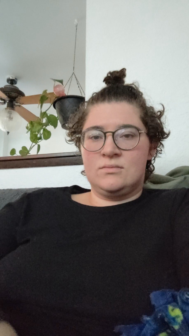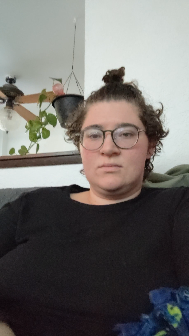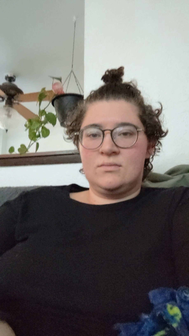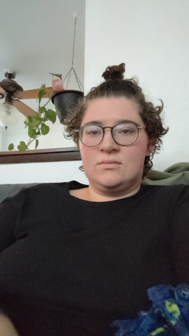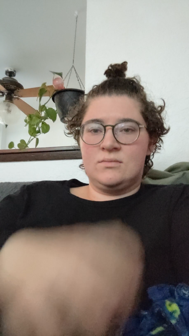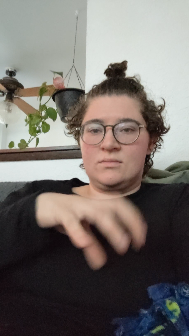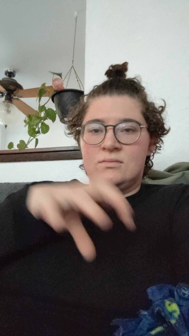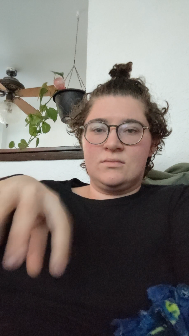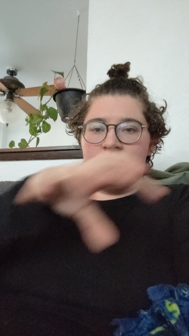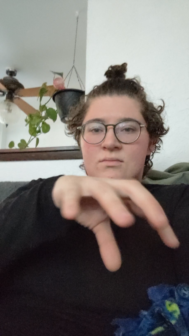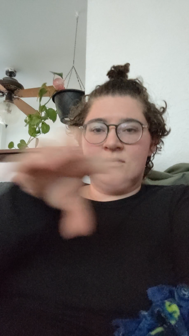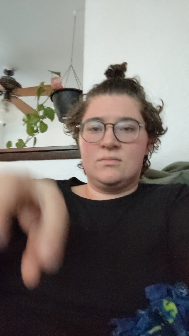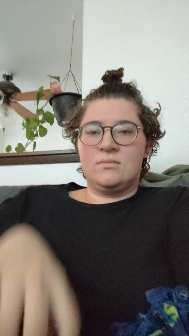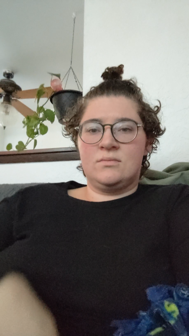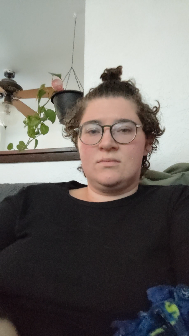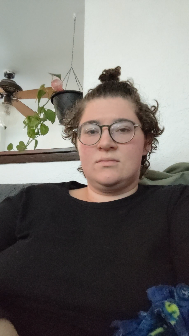block